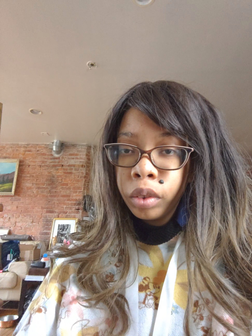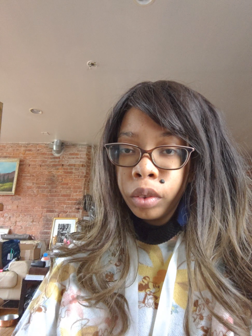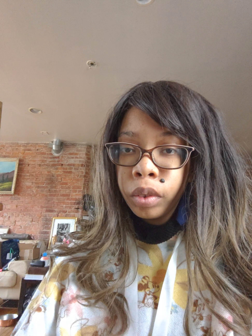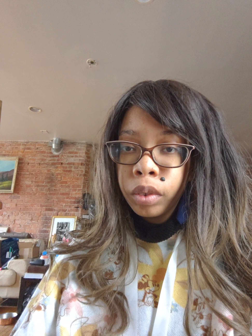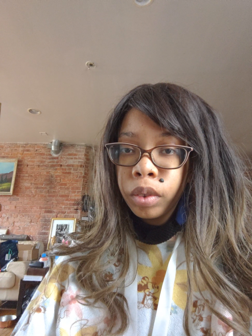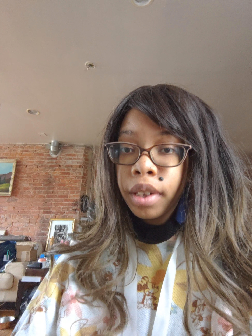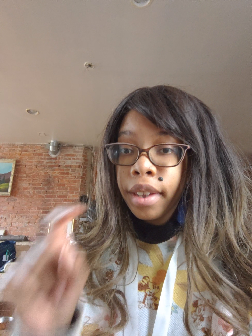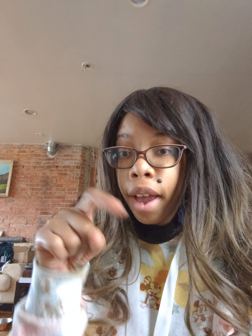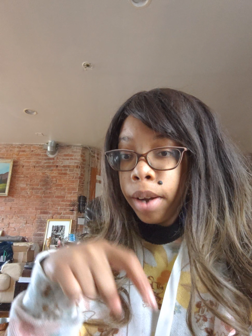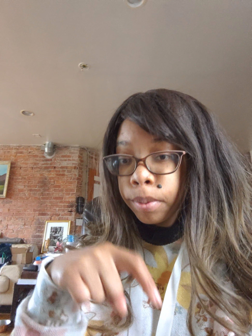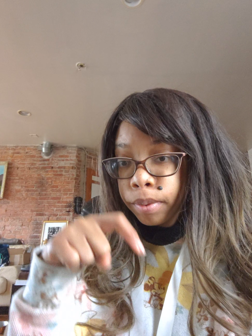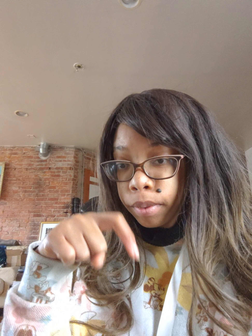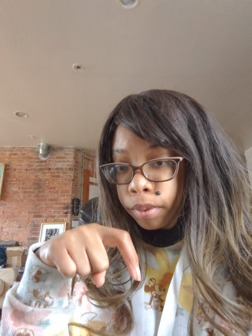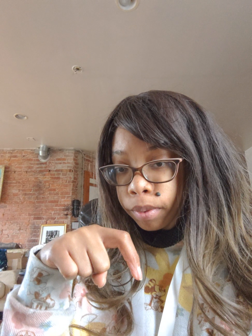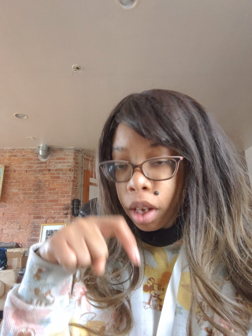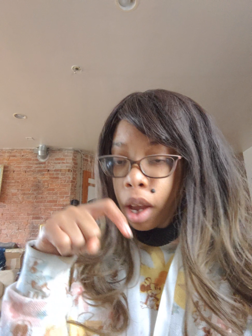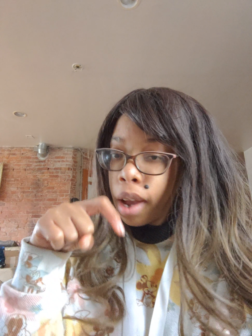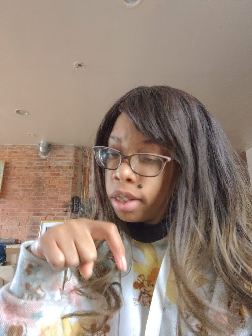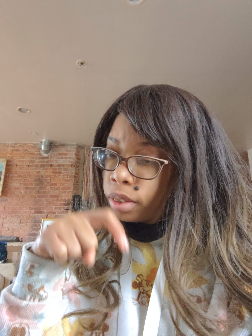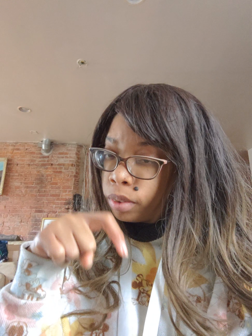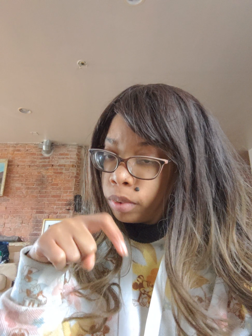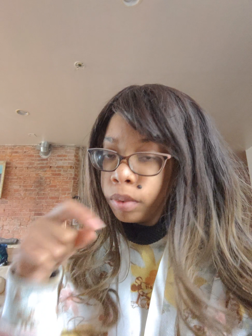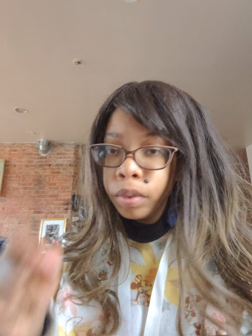time